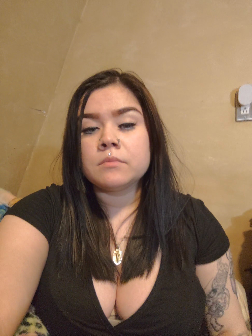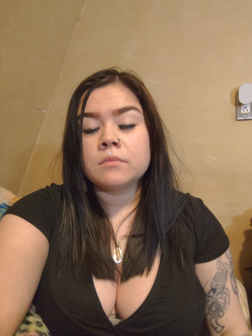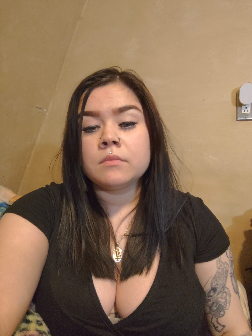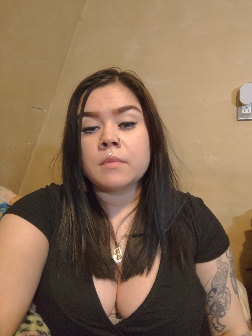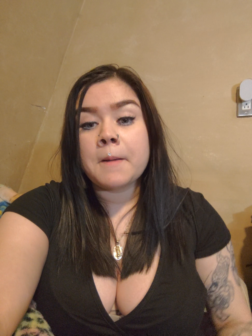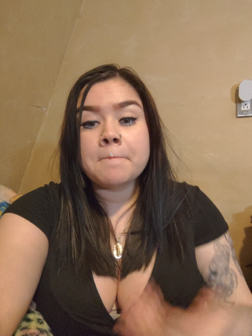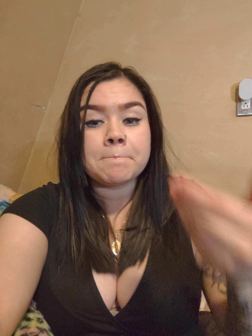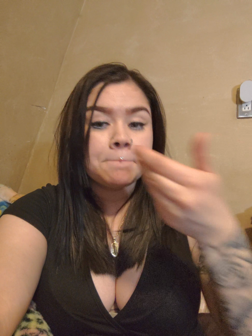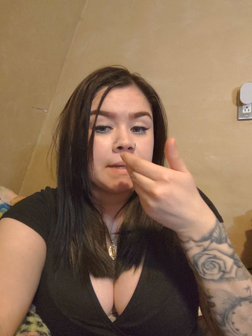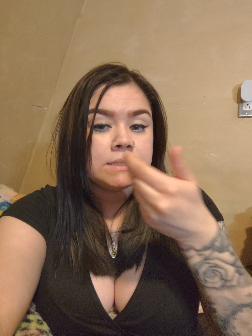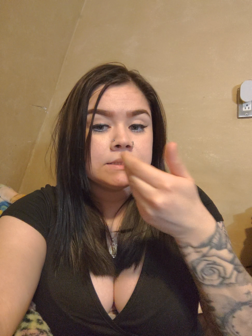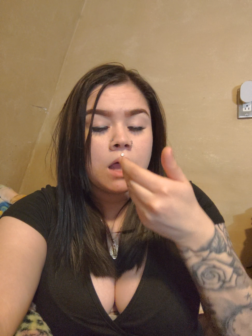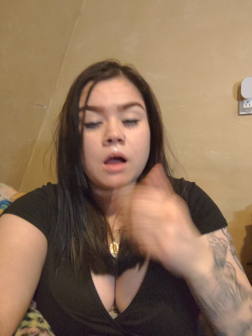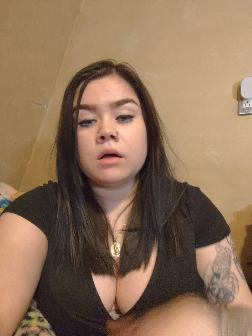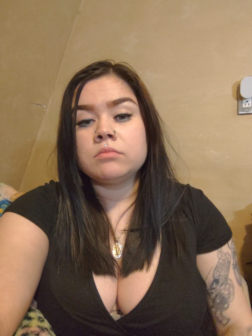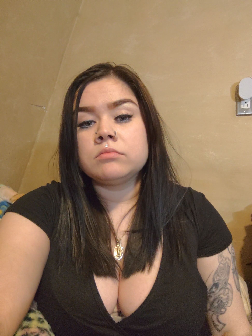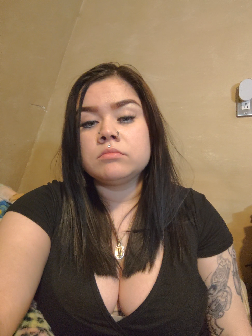pizza